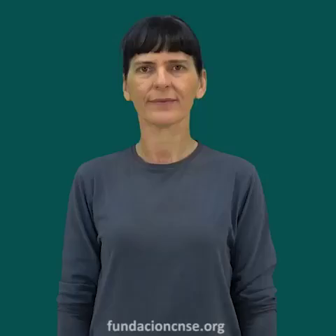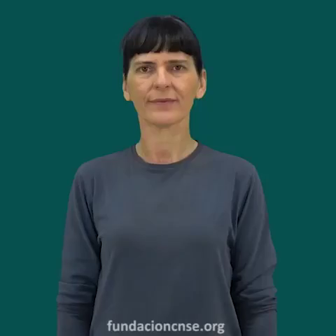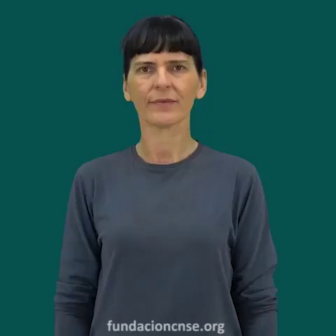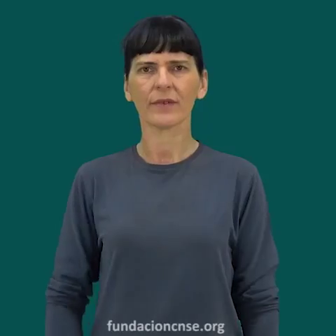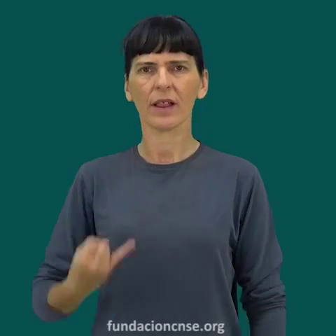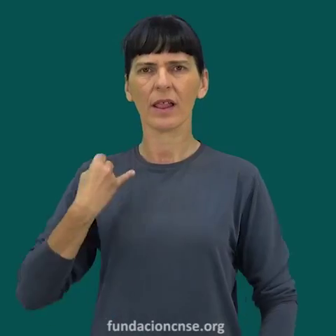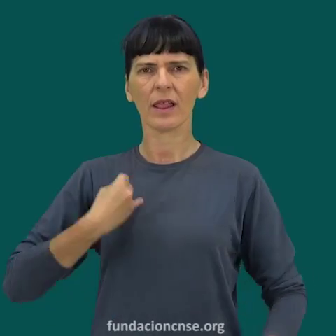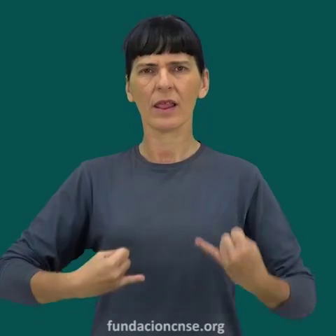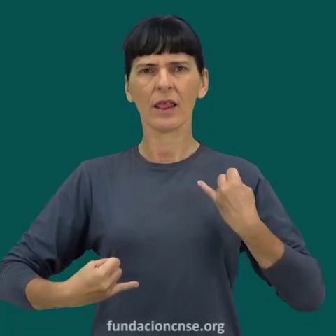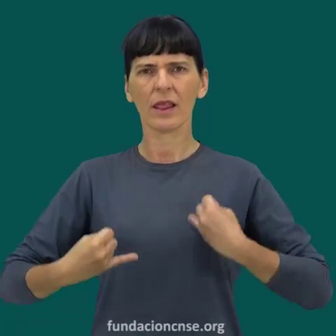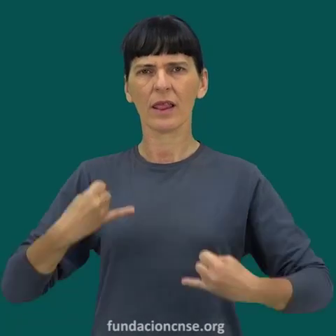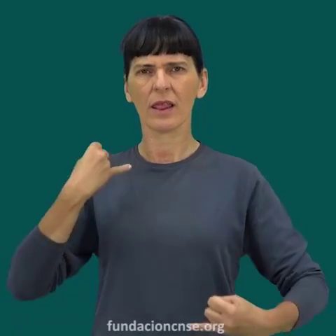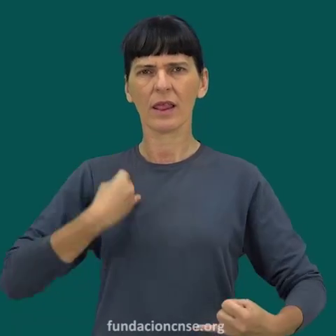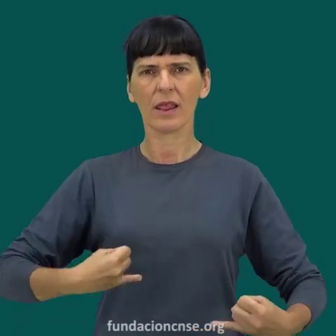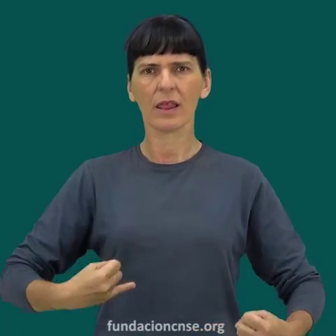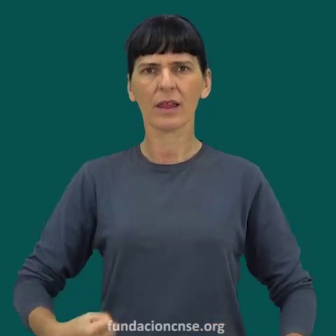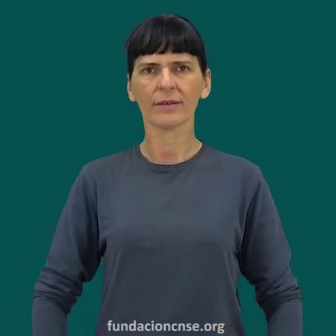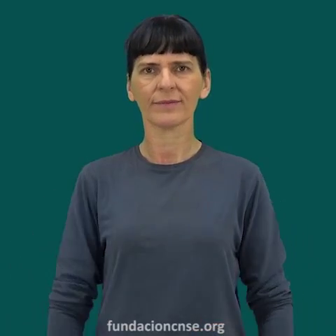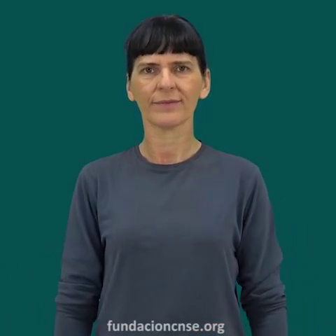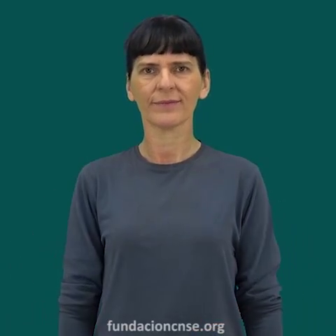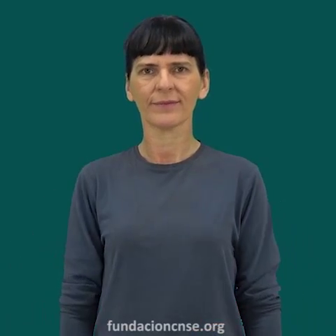herida